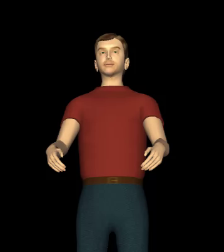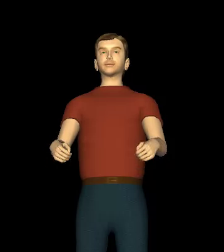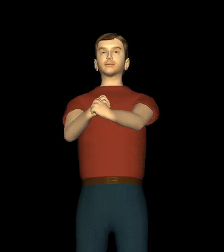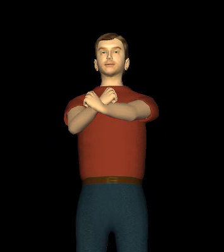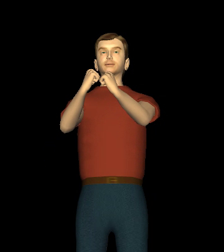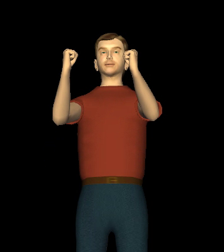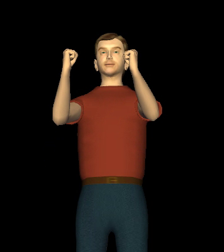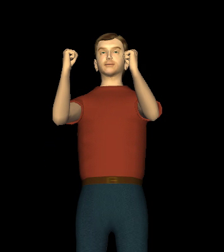قنبلة